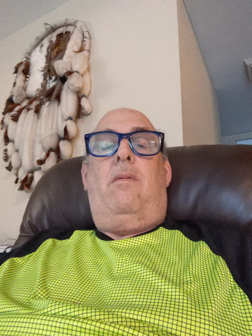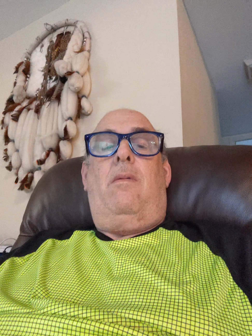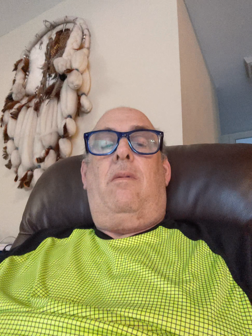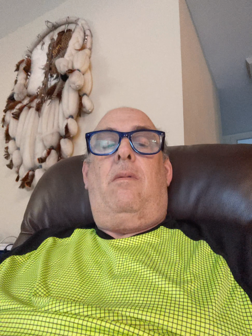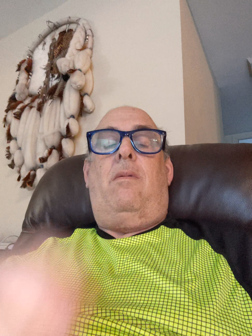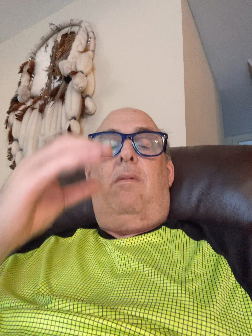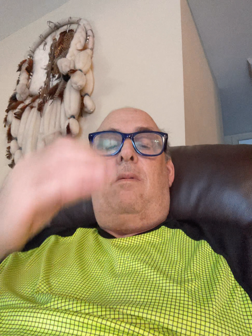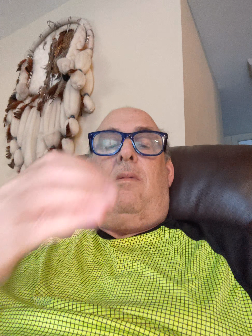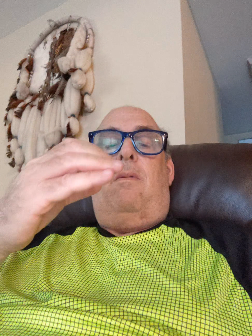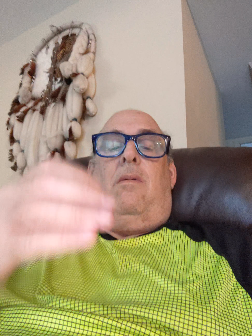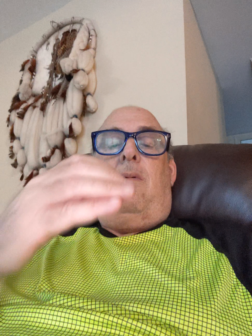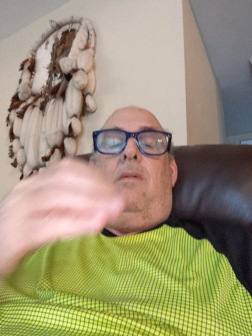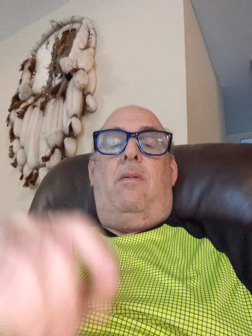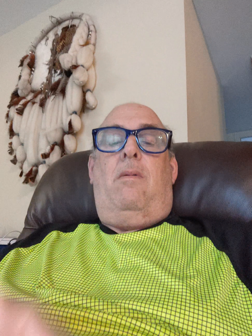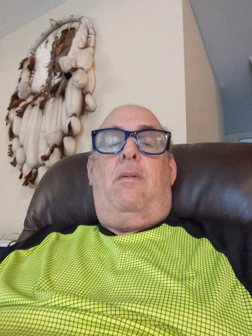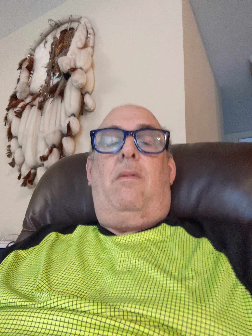car